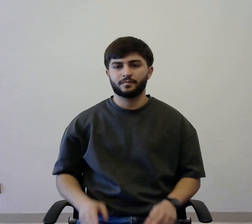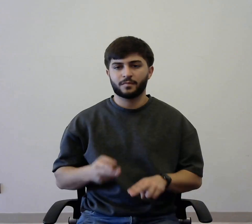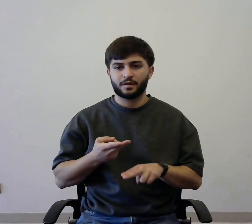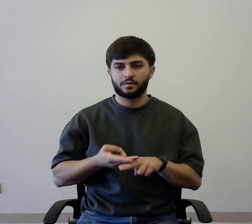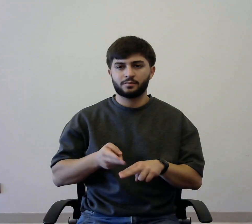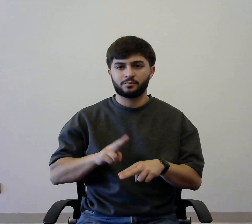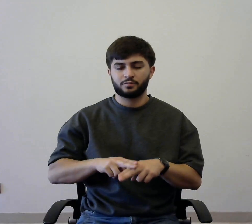bu